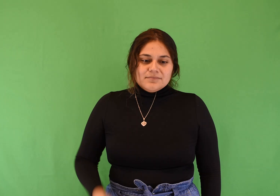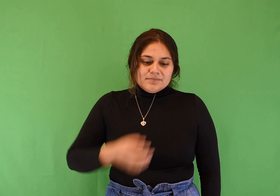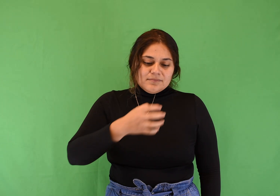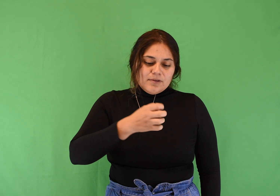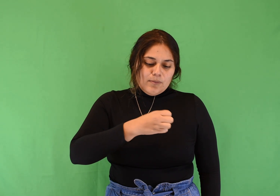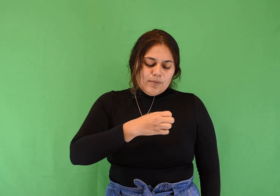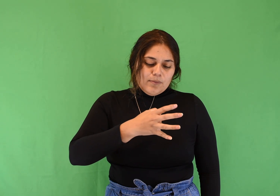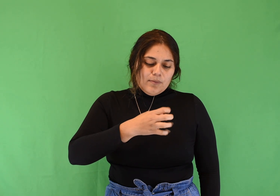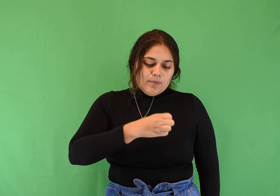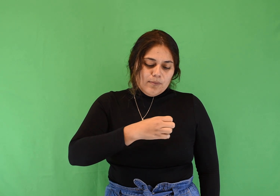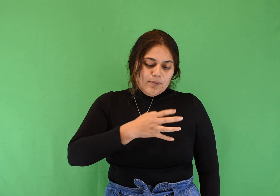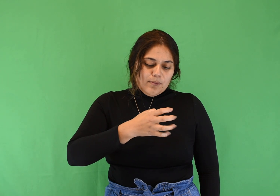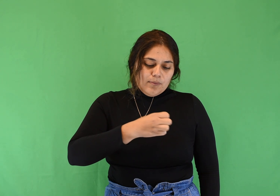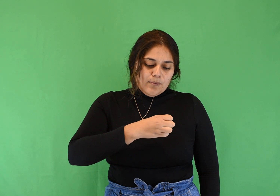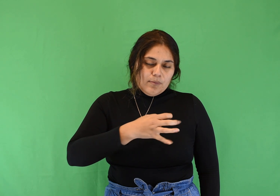palpitación